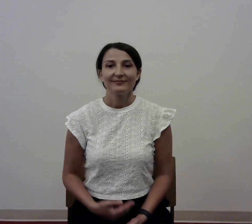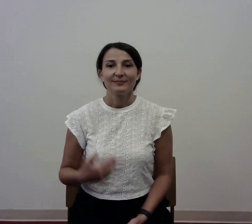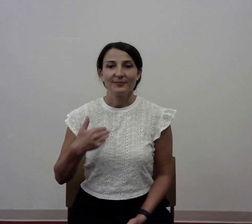mən